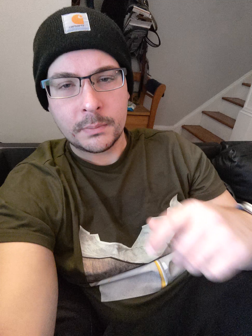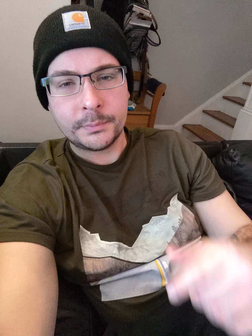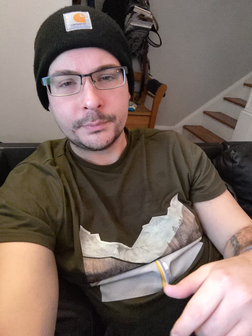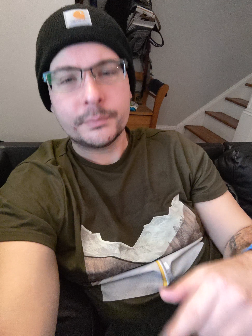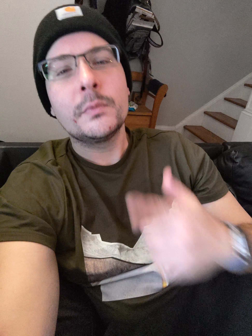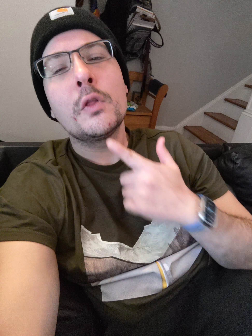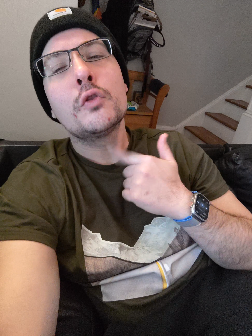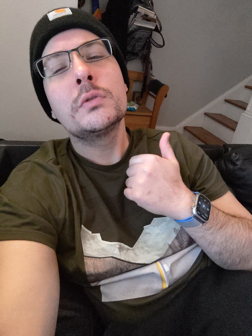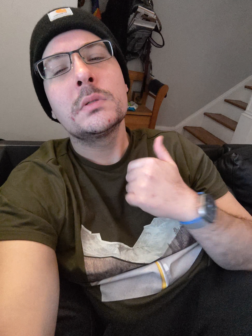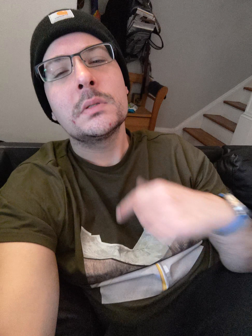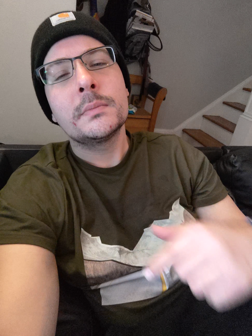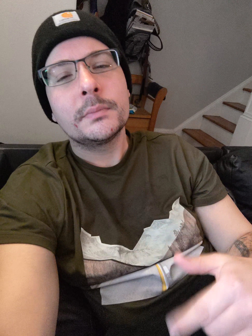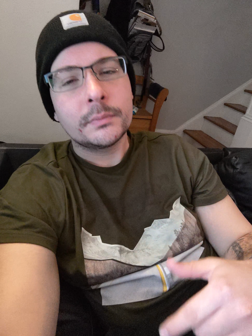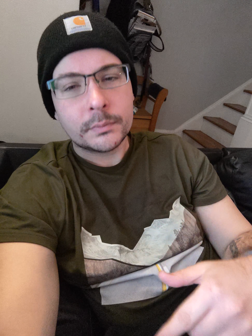thirsty